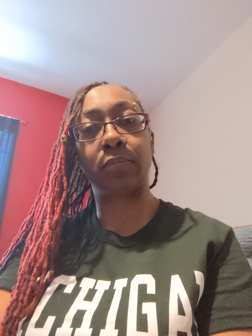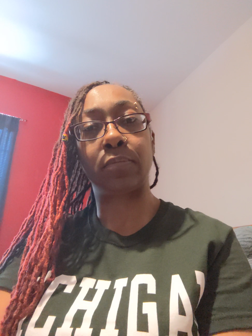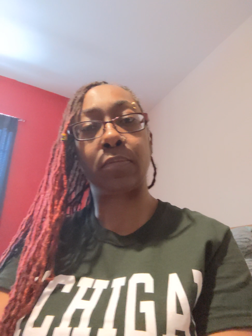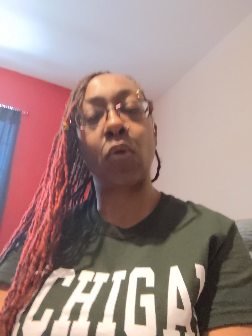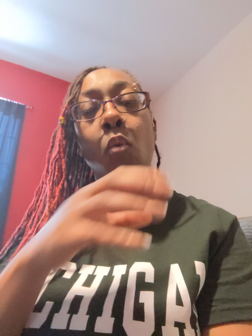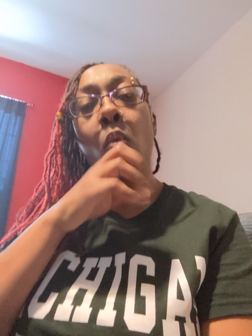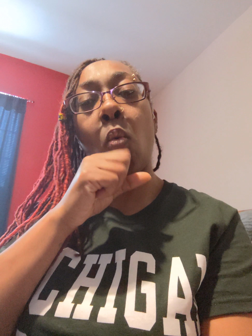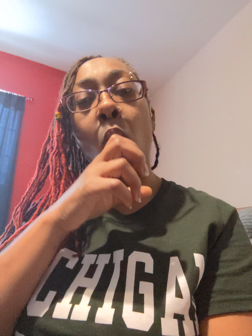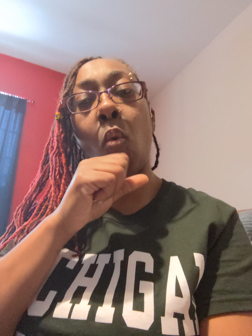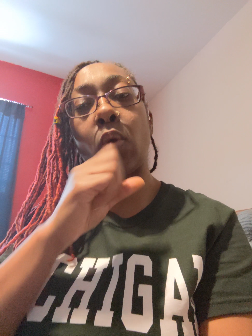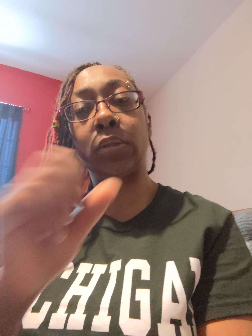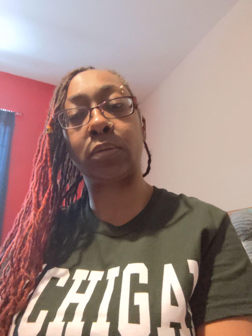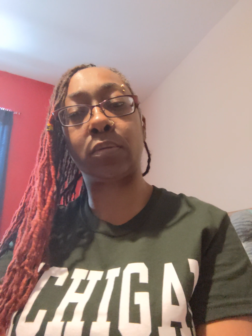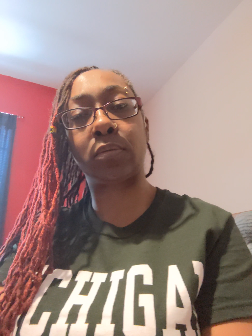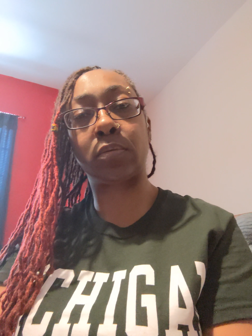orange